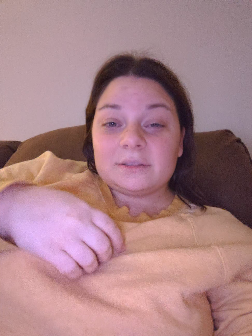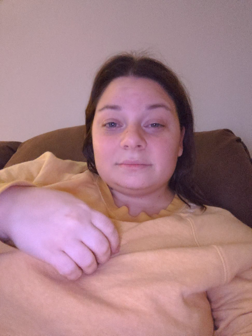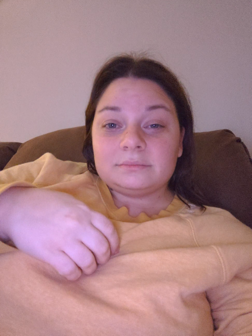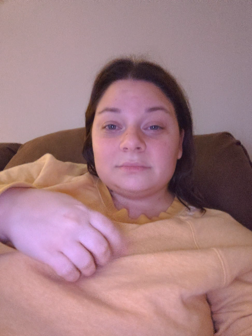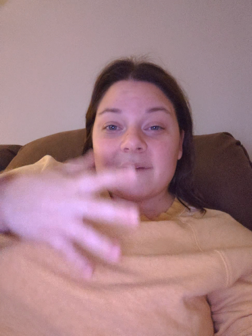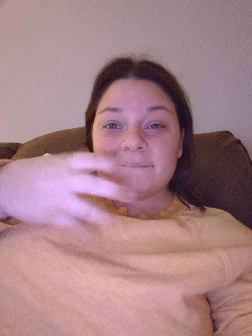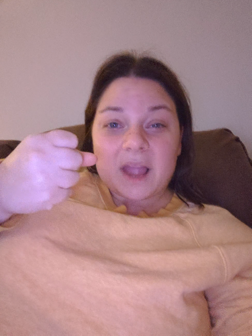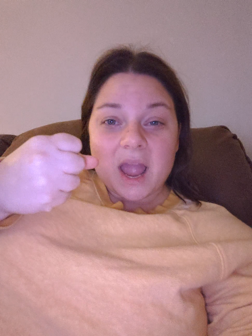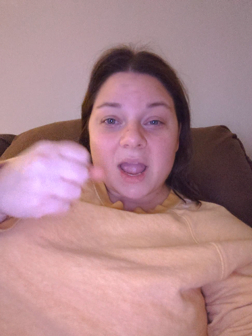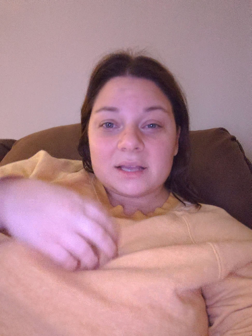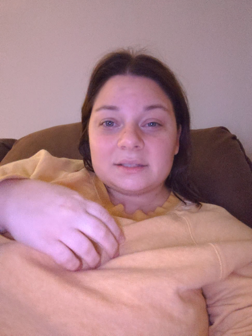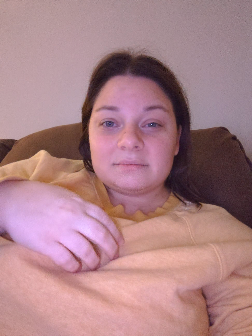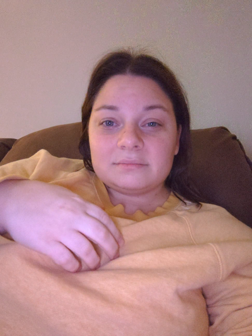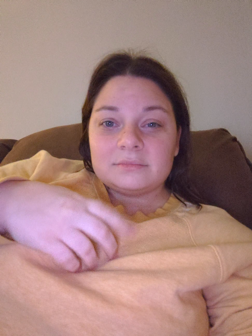fast